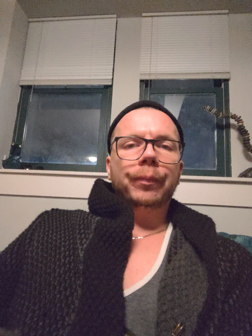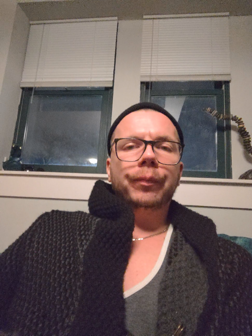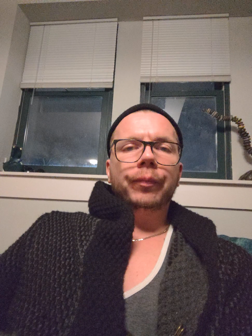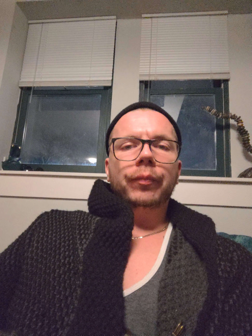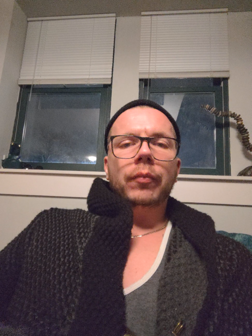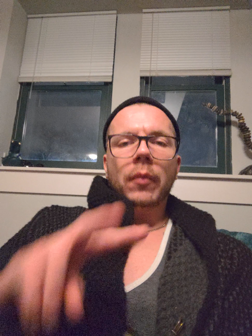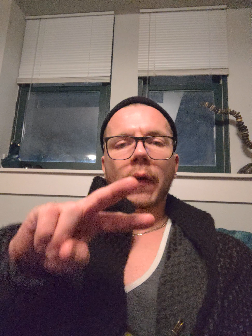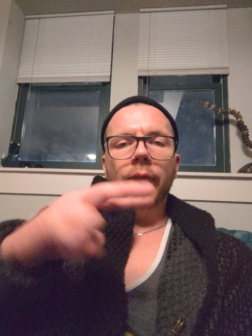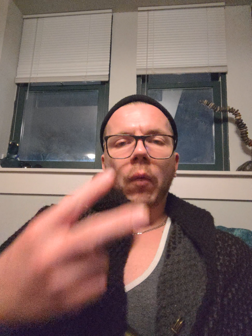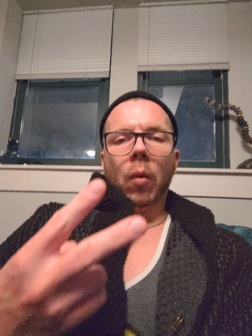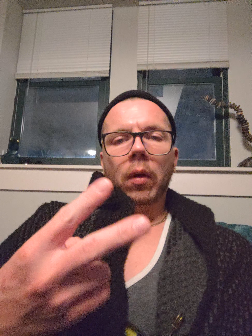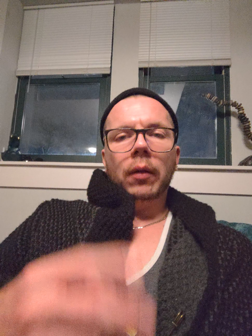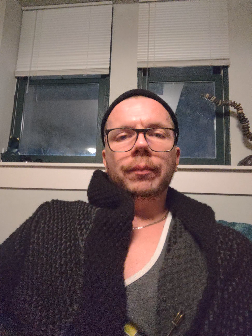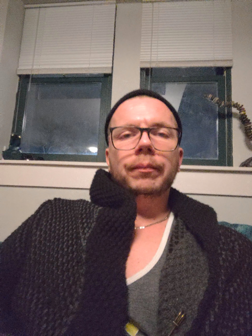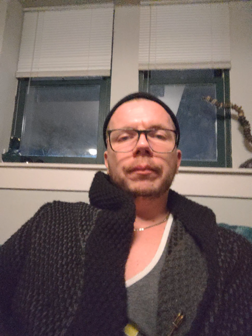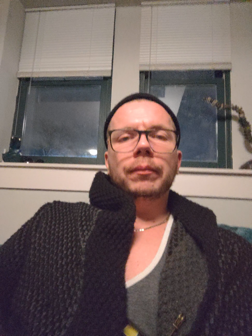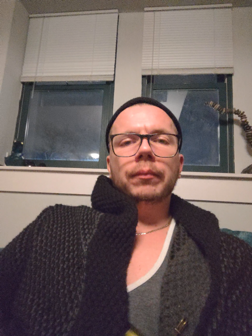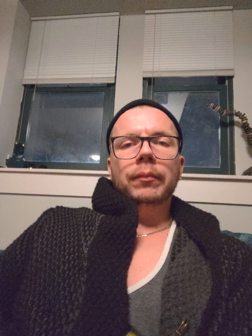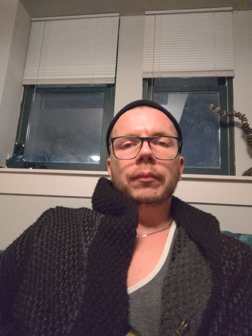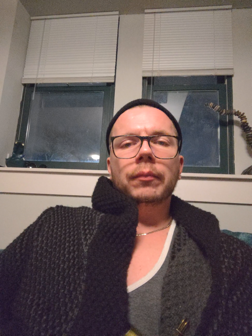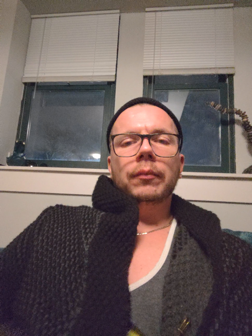fall